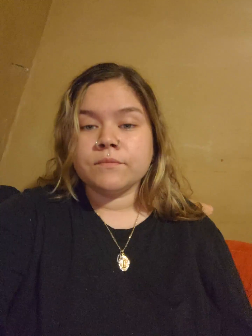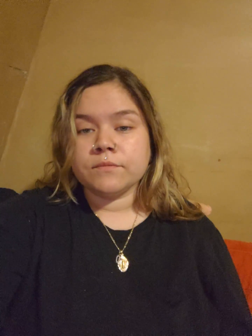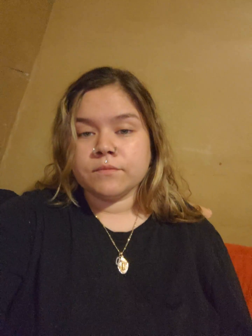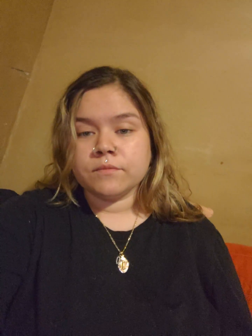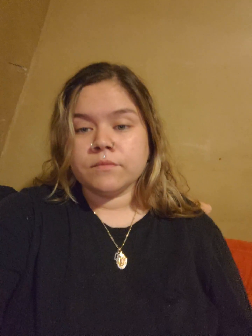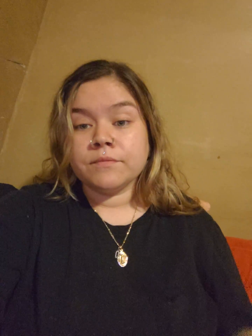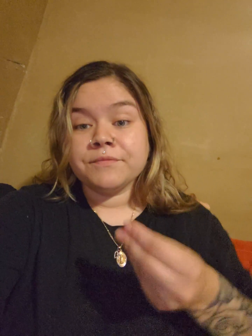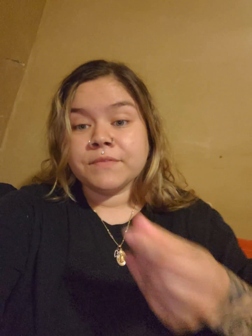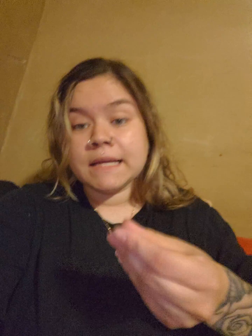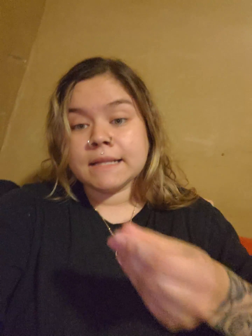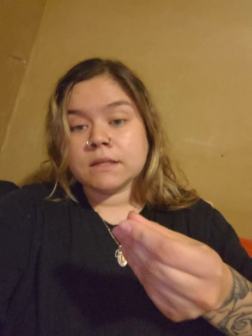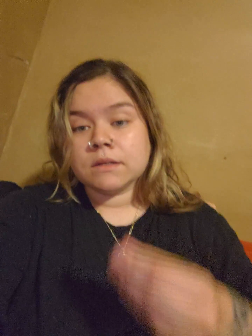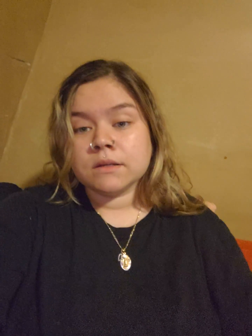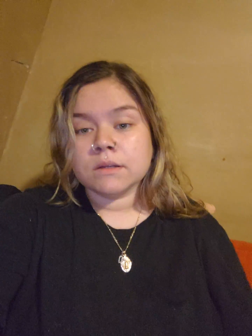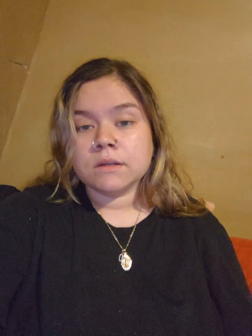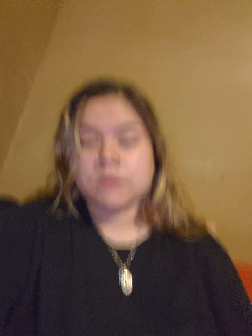feed